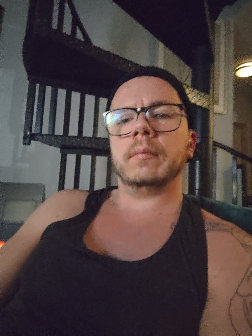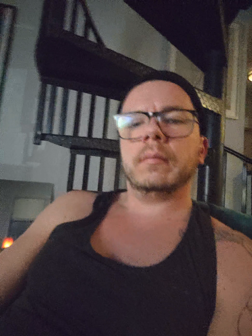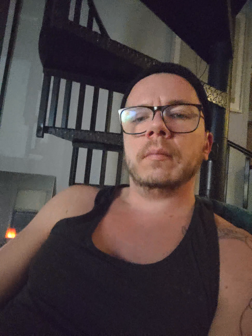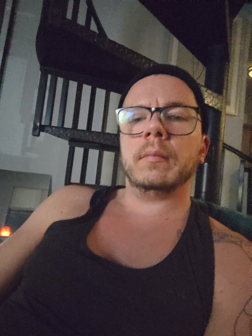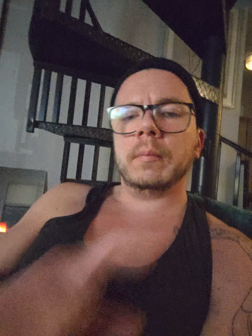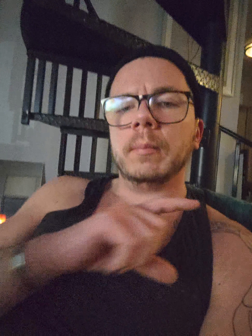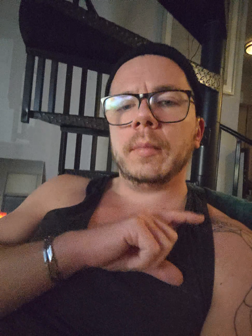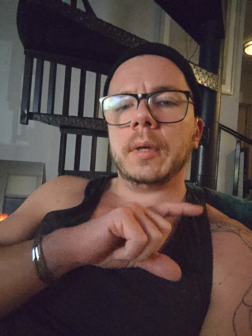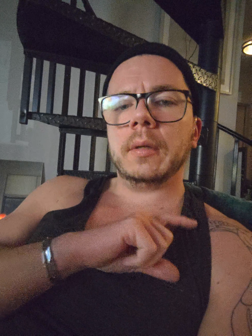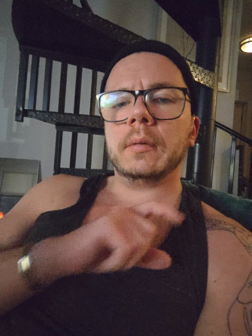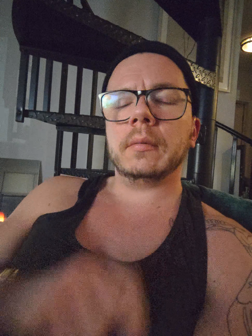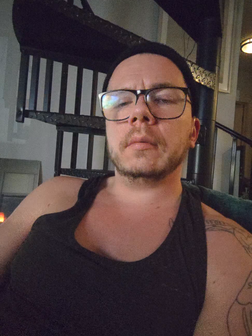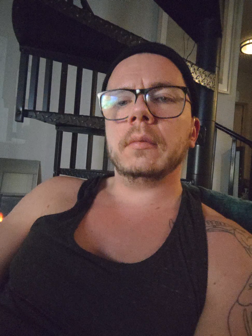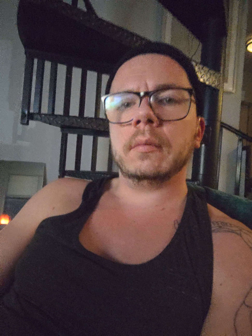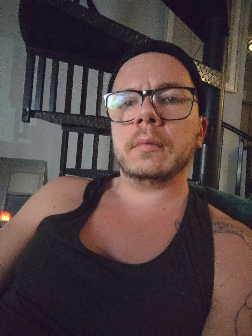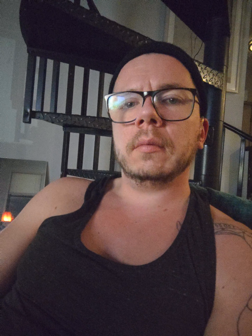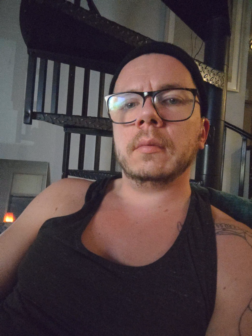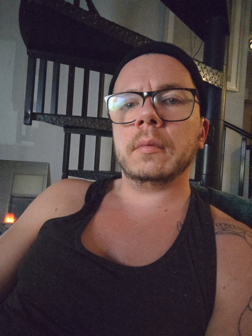police